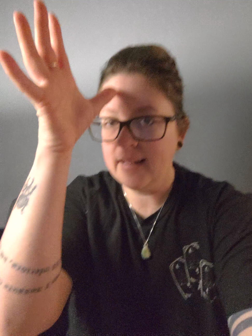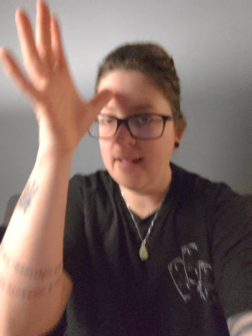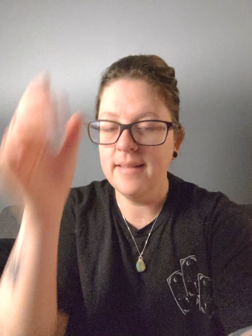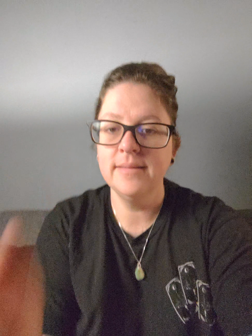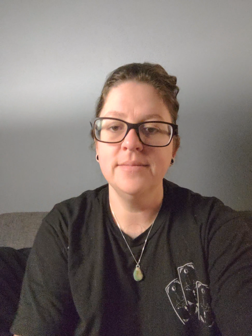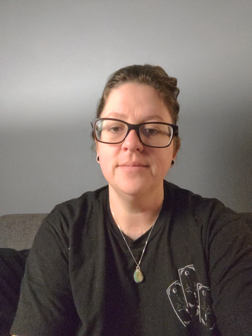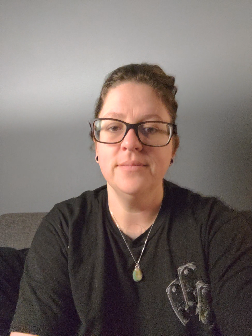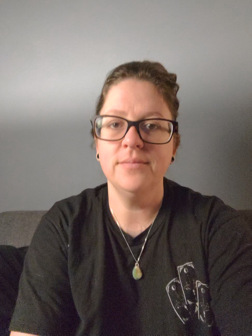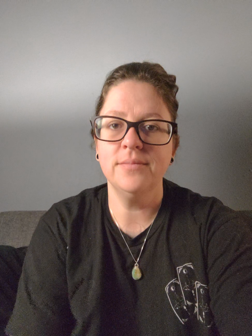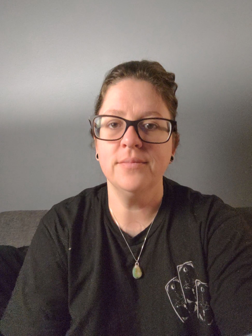dad